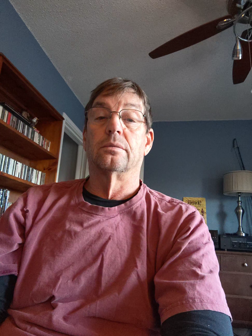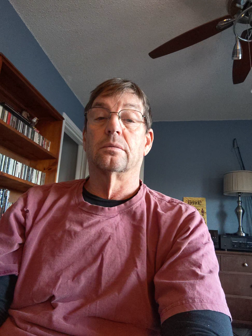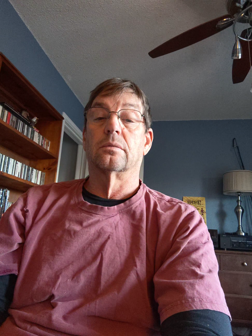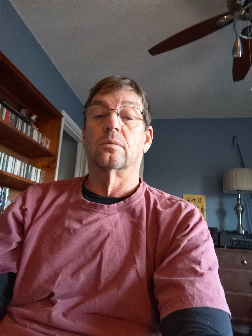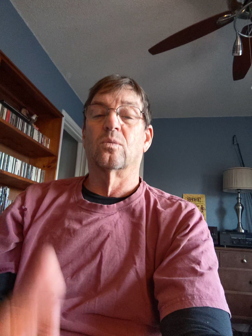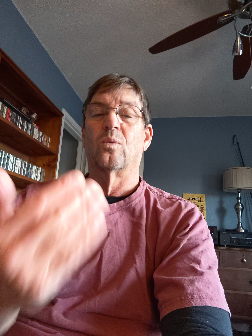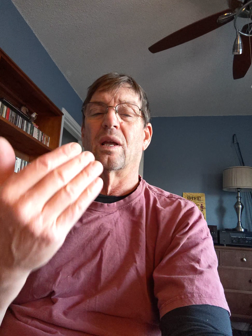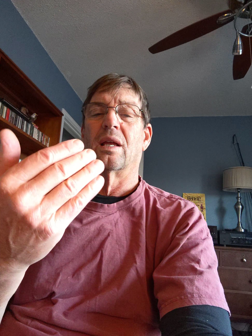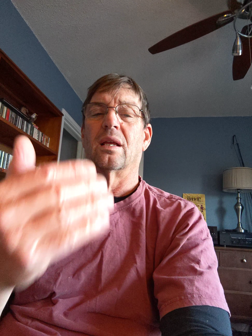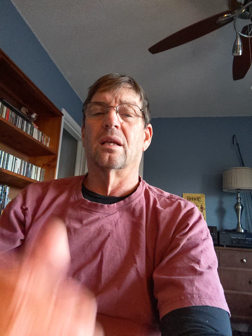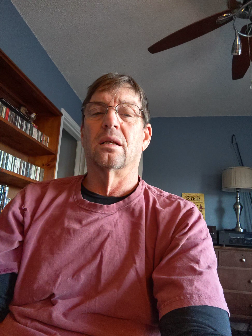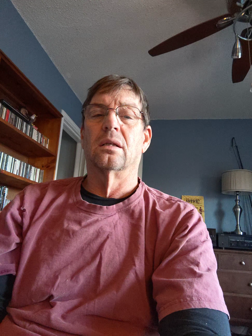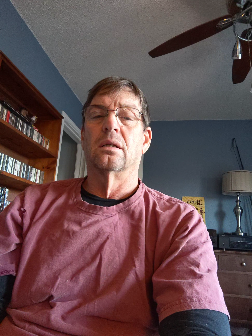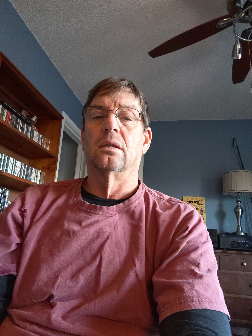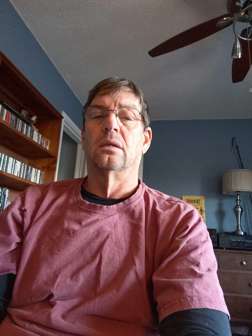wait